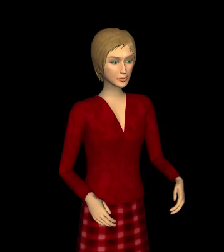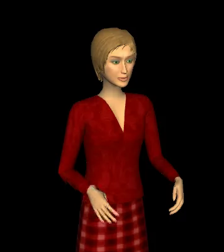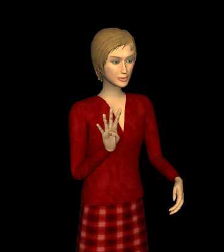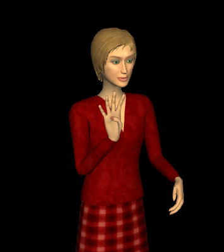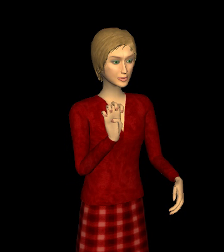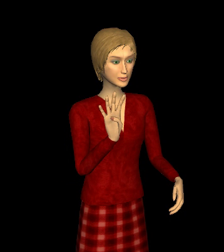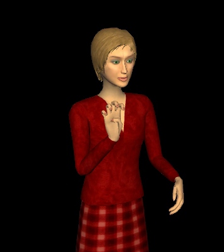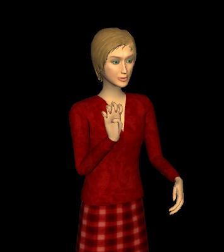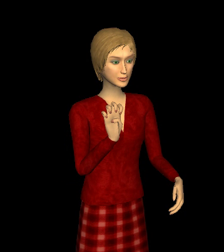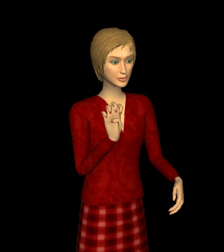40